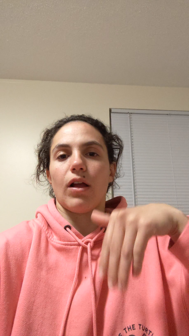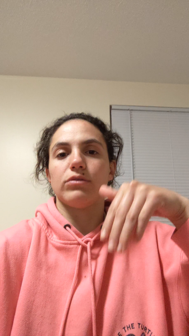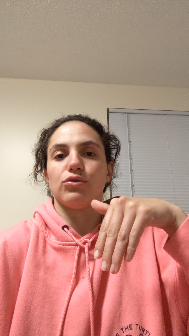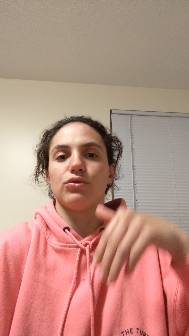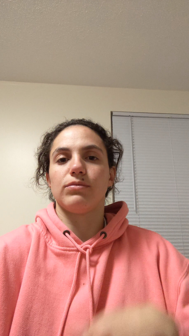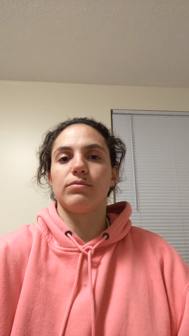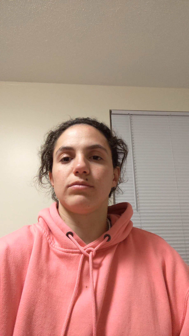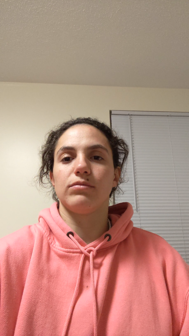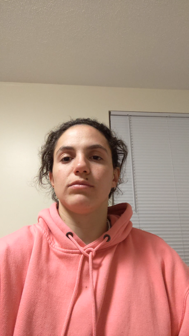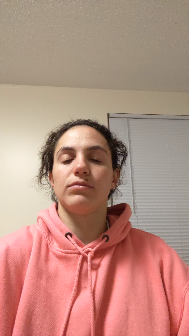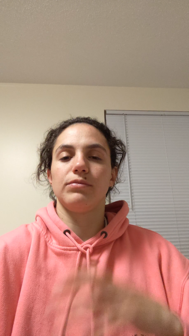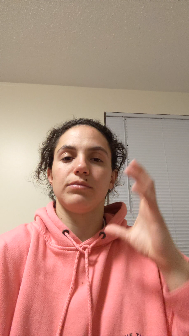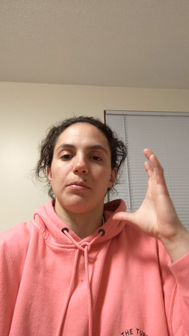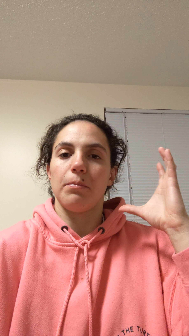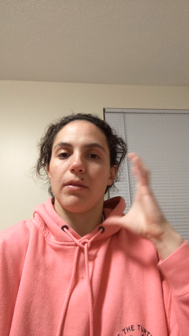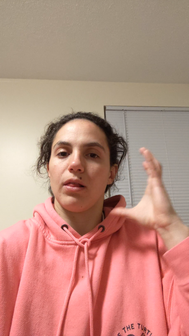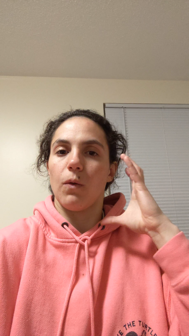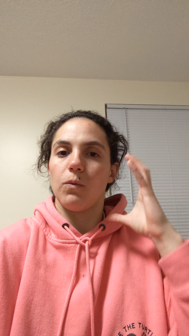pillow